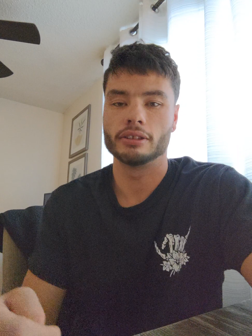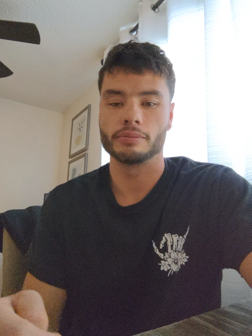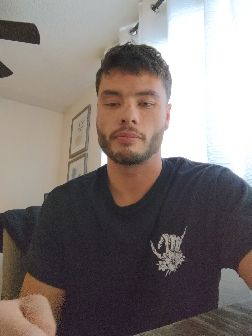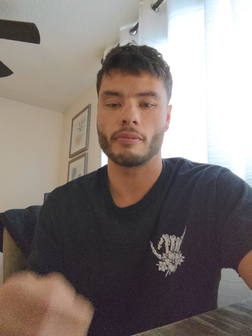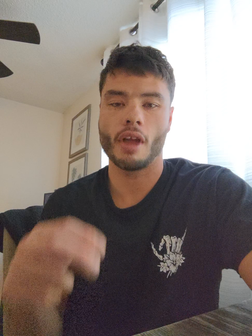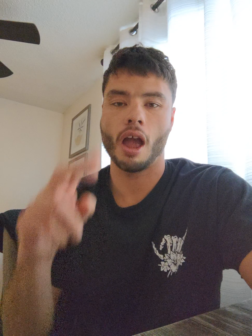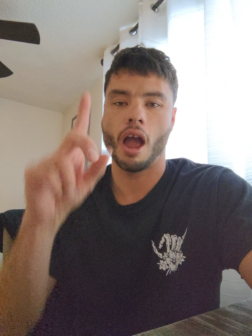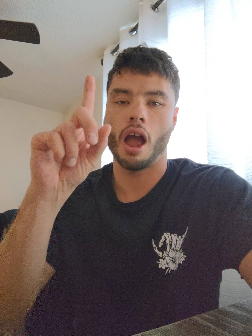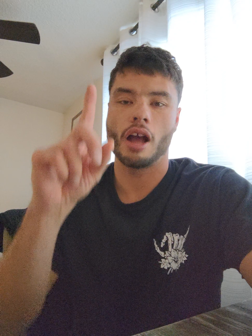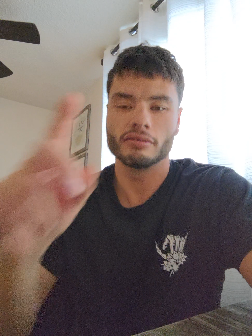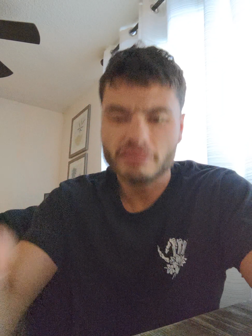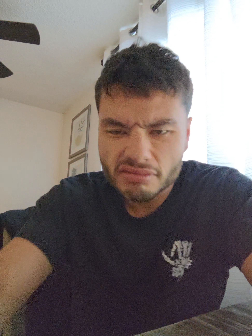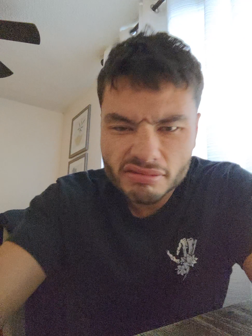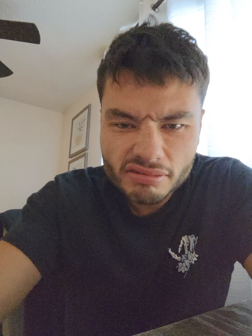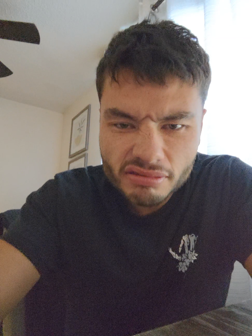up